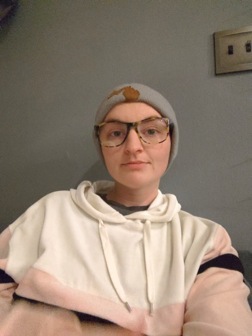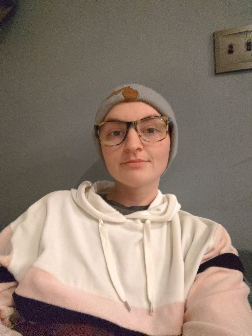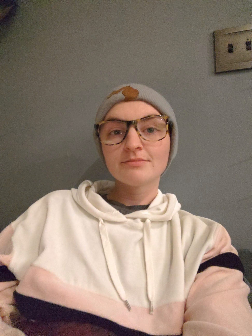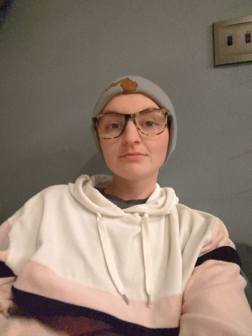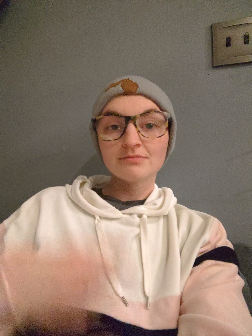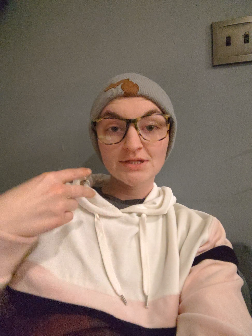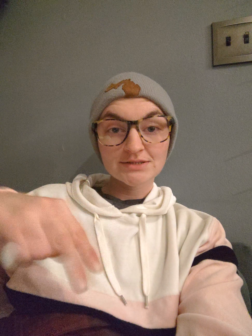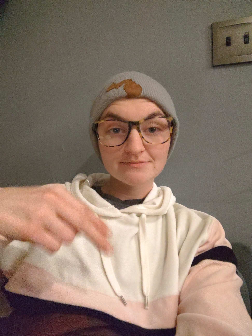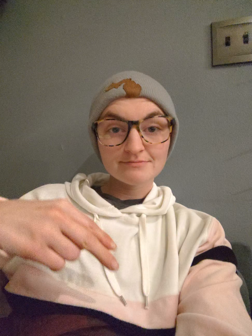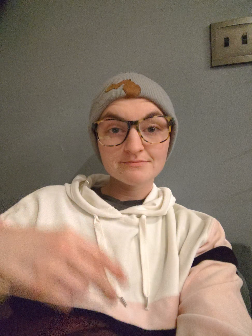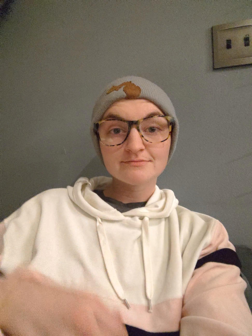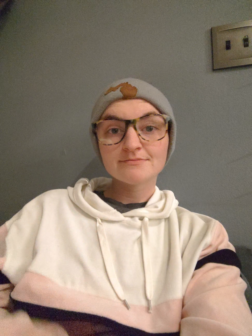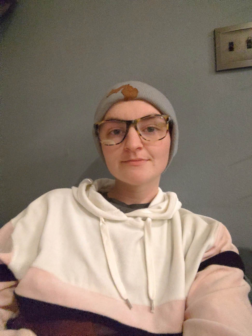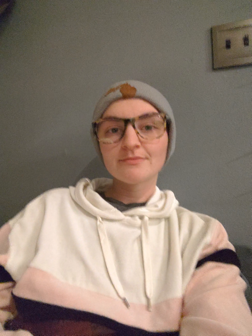dance